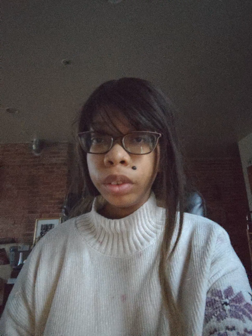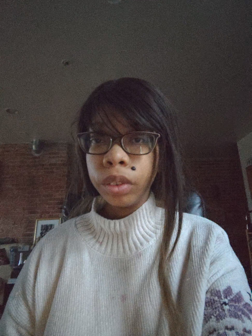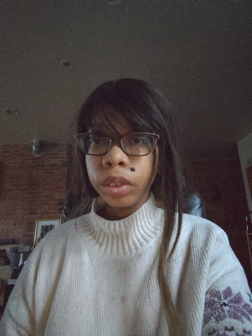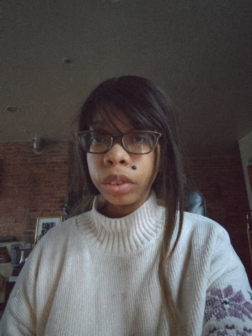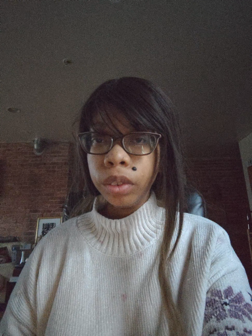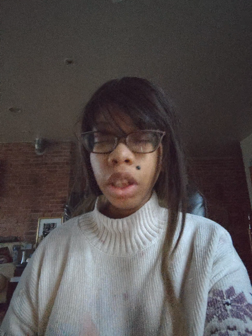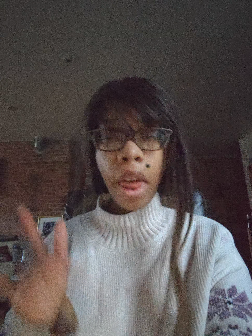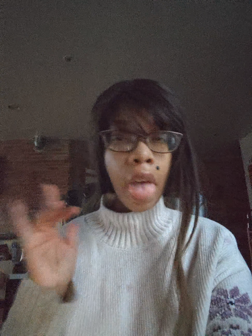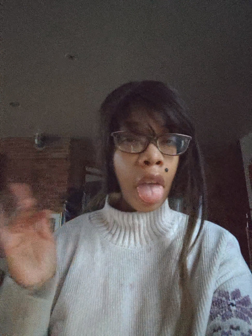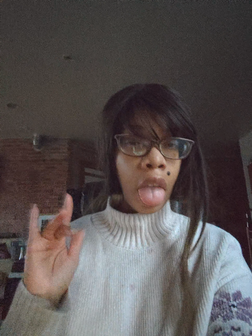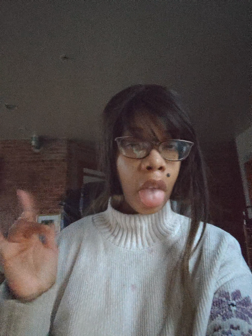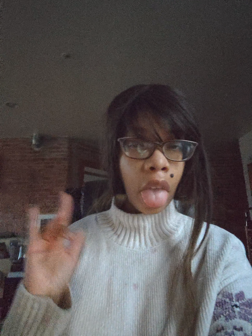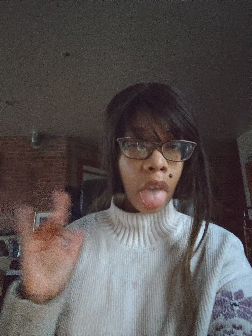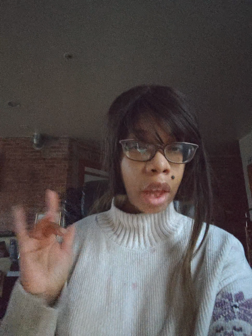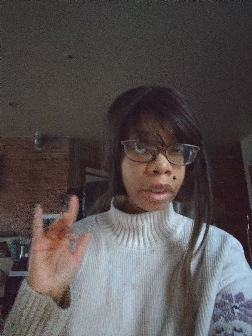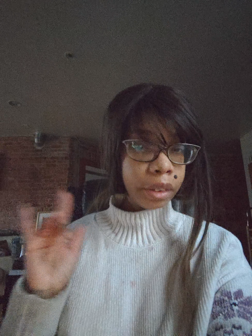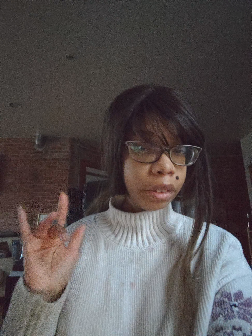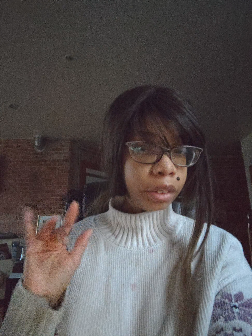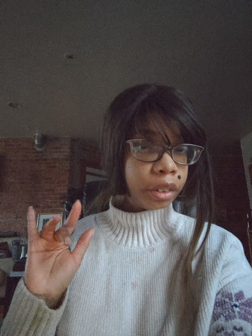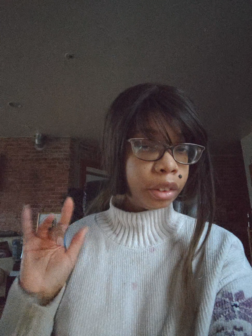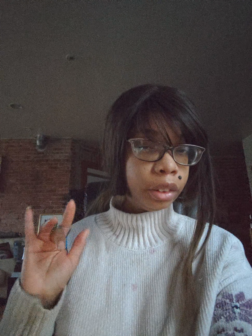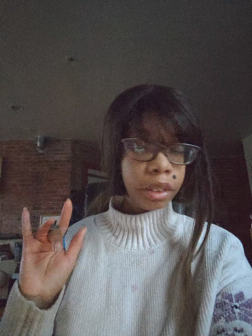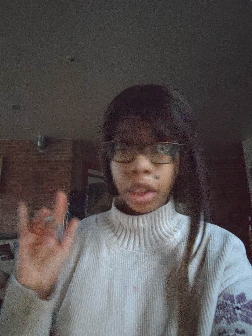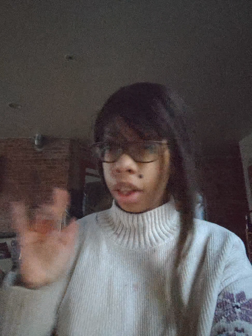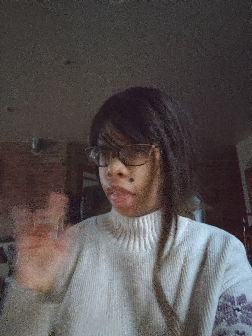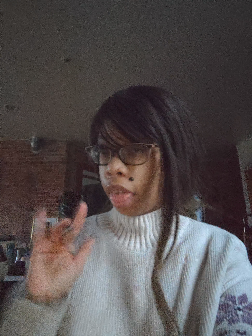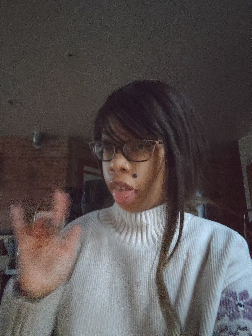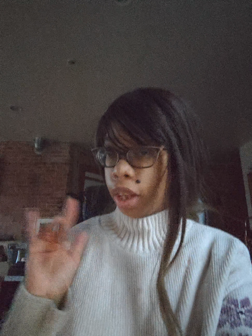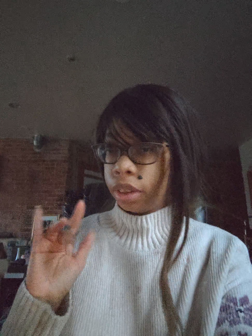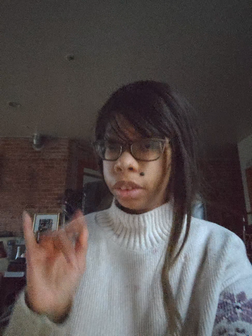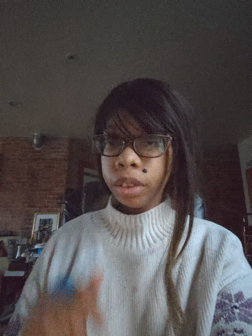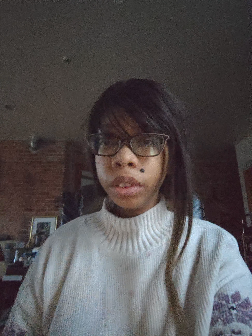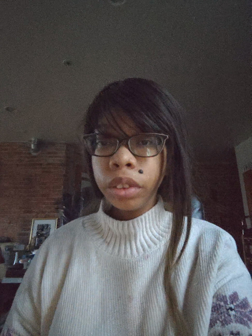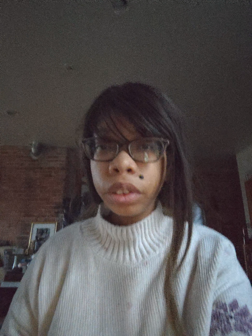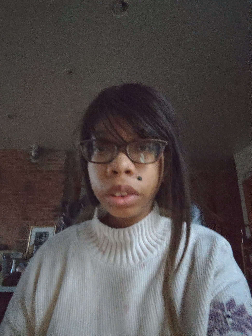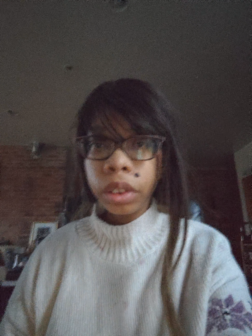yucky